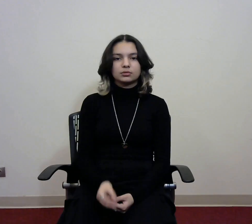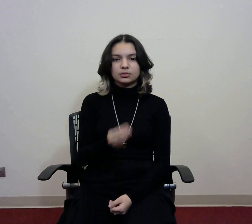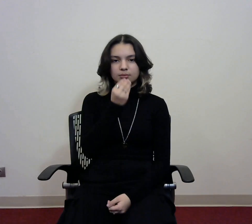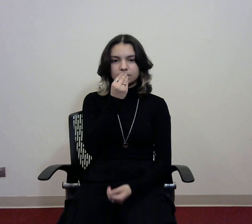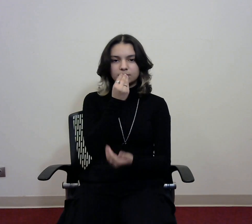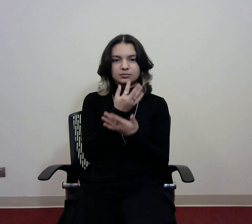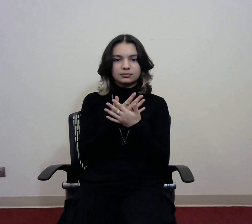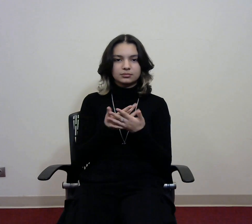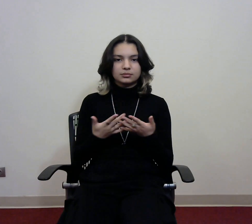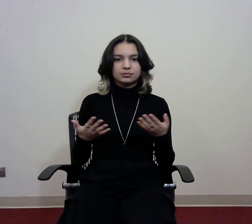ərzaq